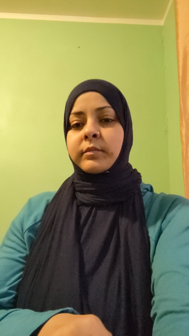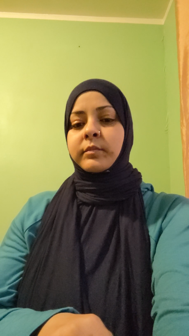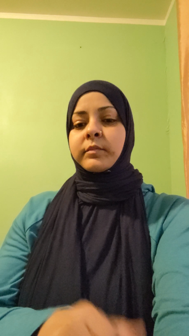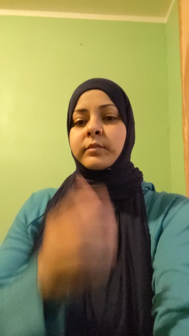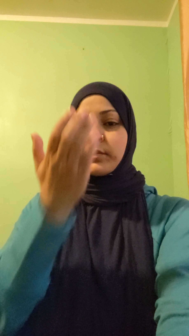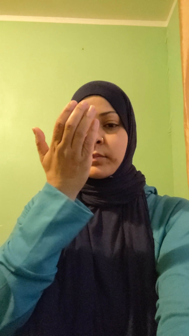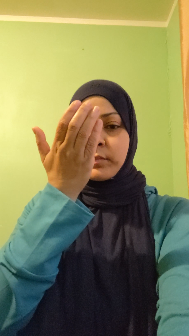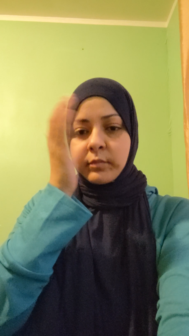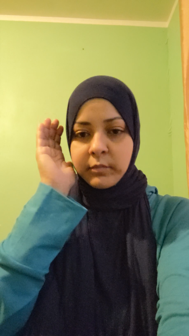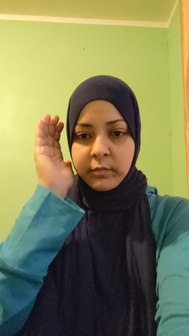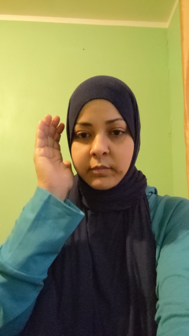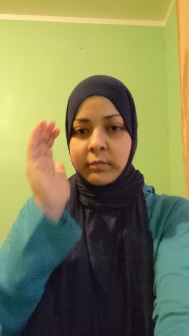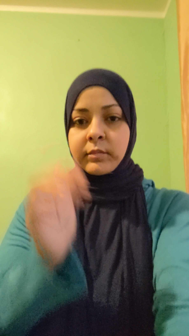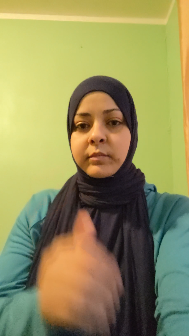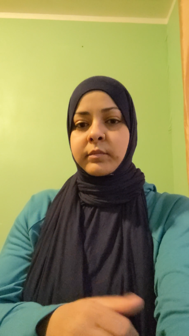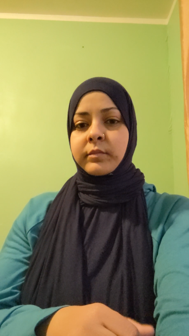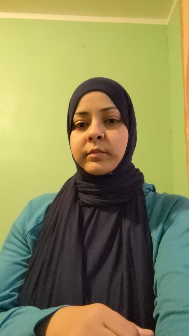peekaboo